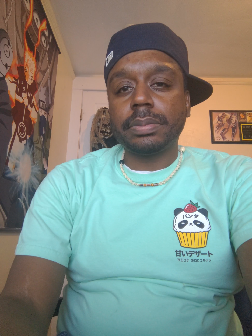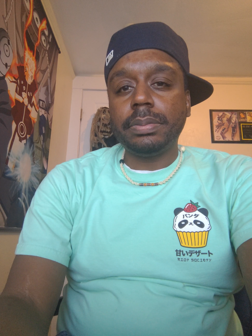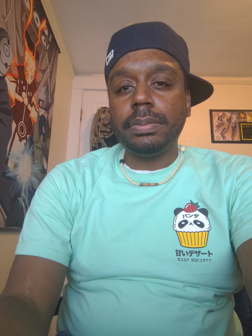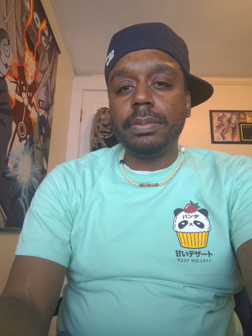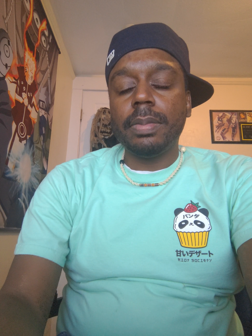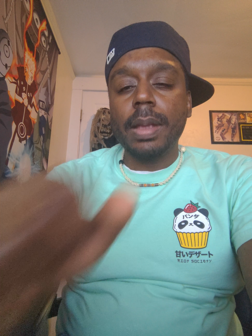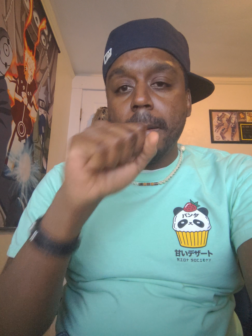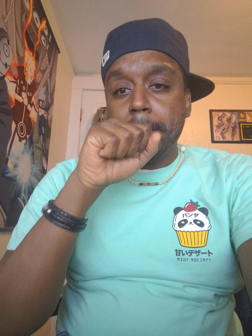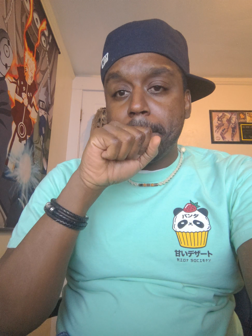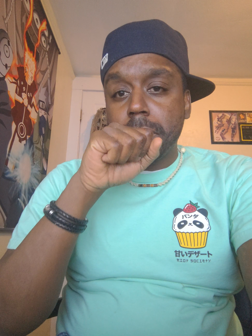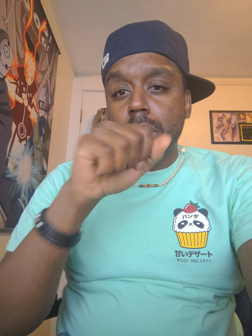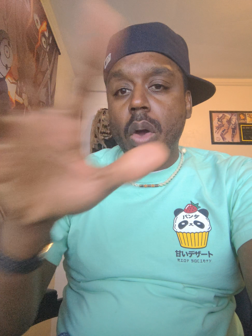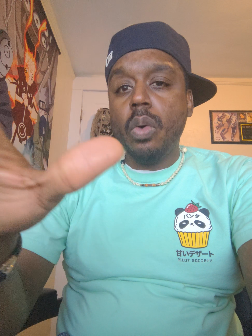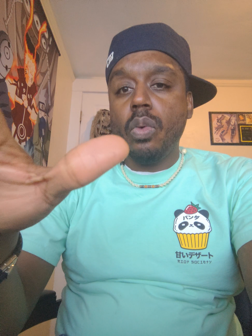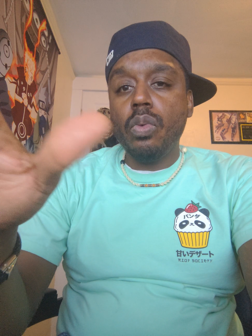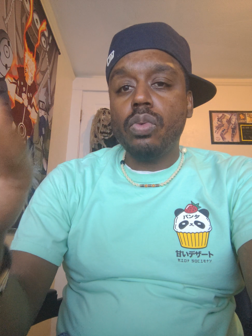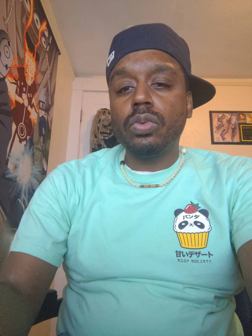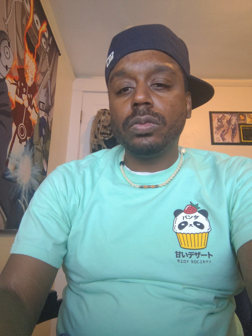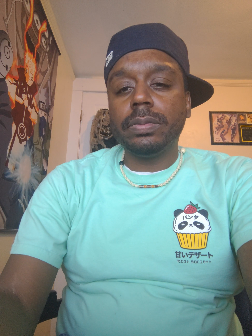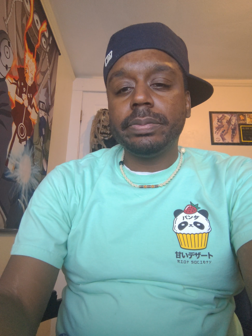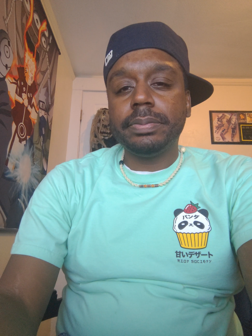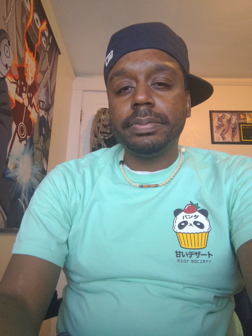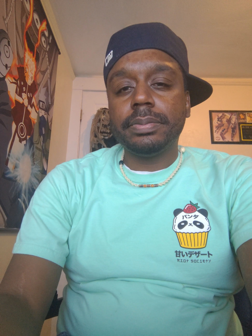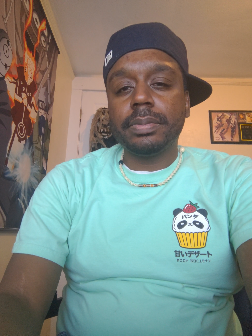blow